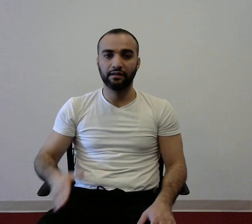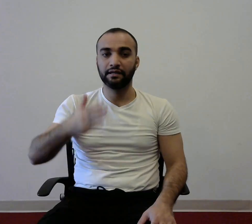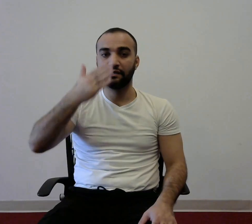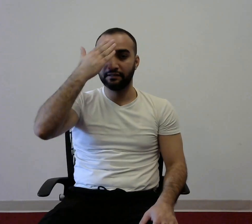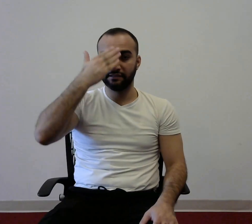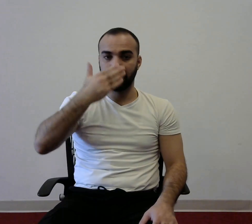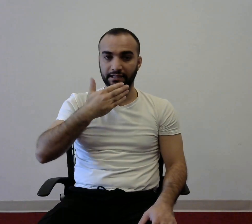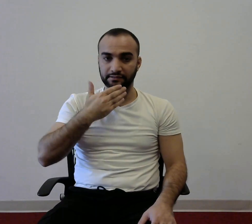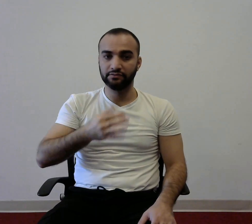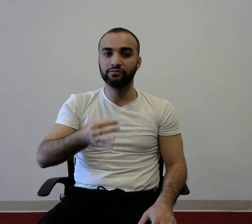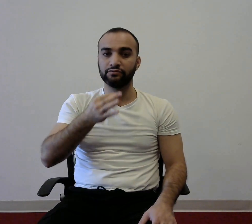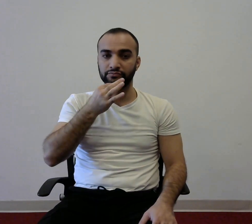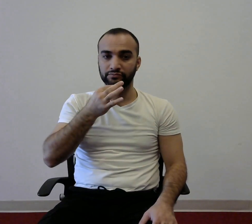yazda